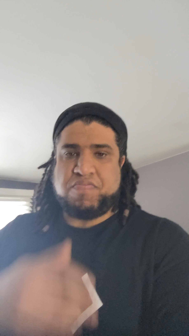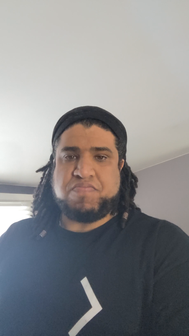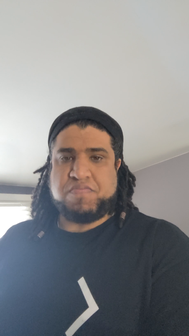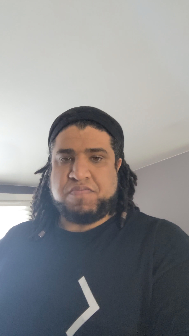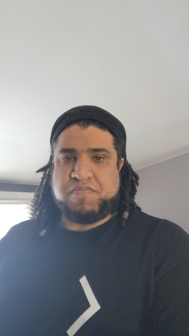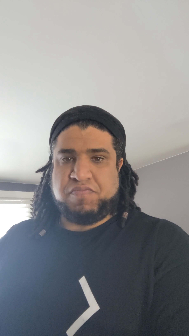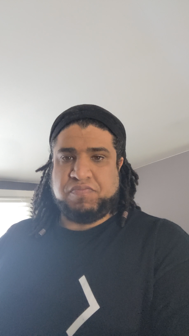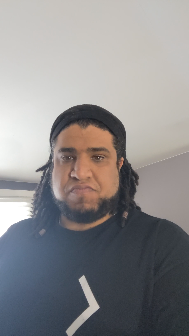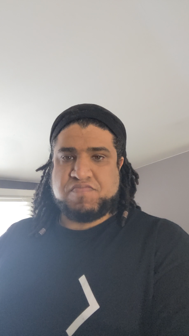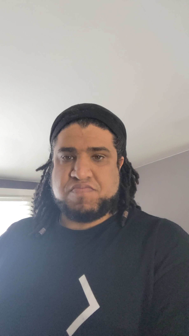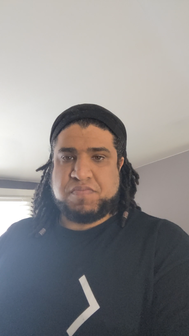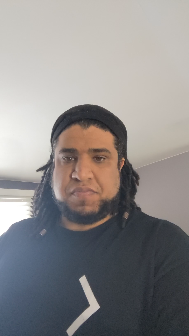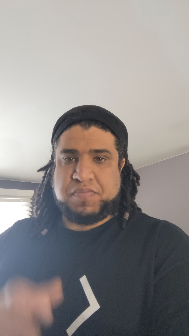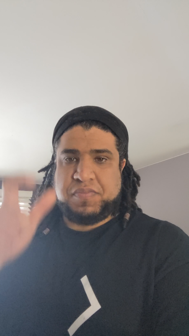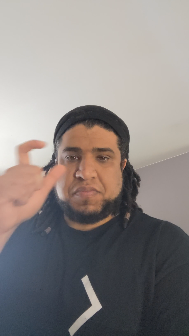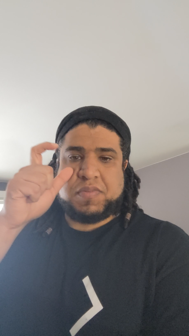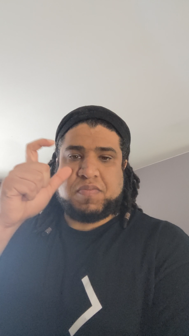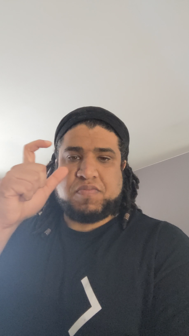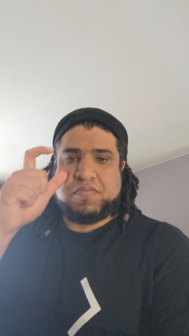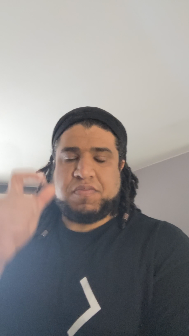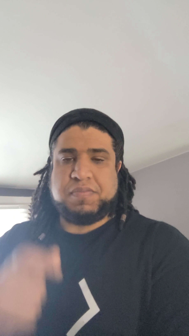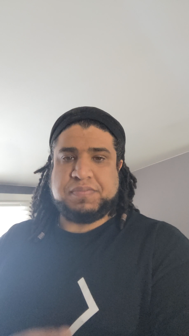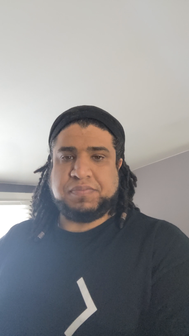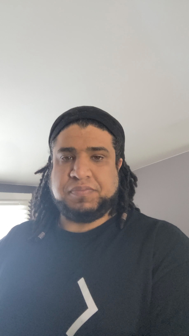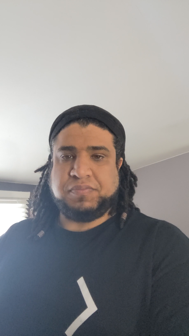glasses